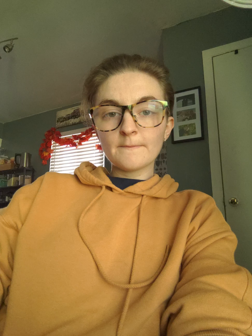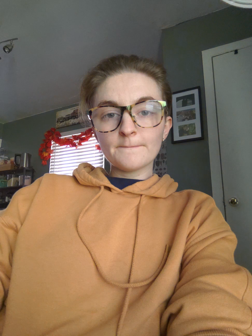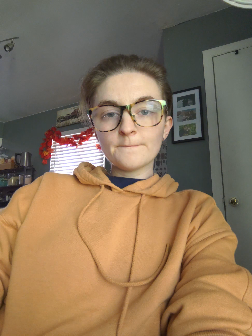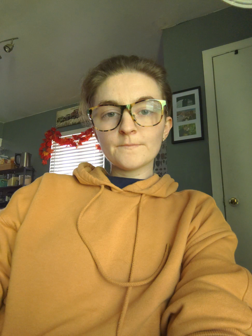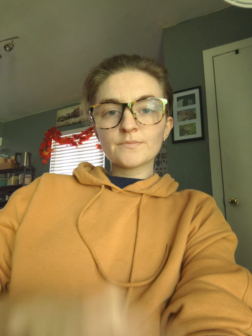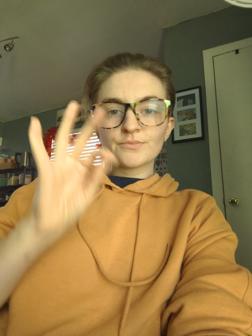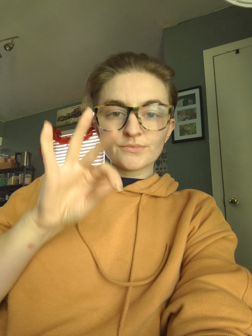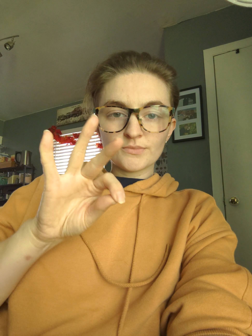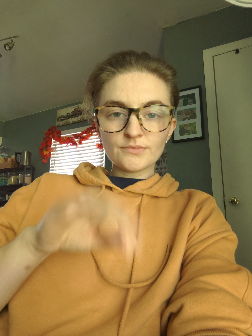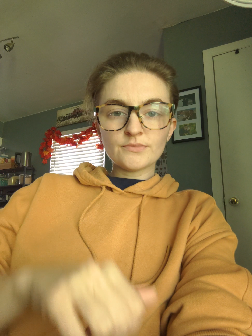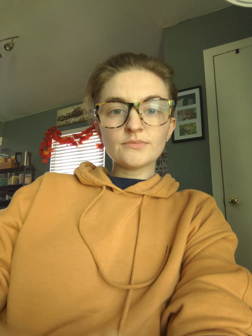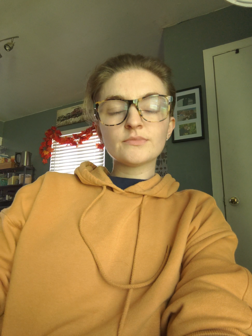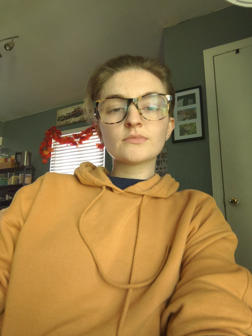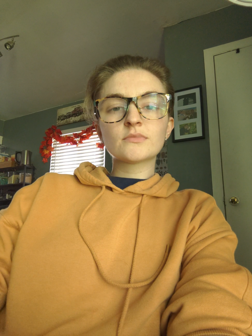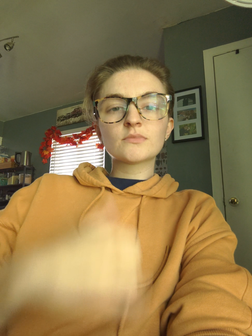fit